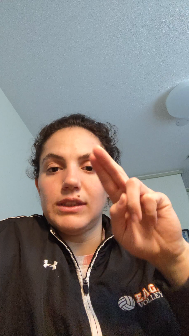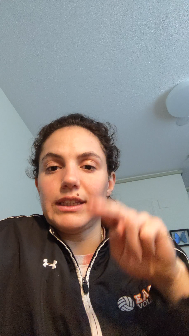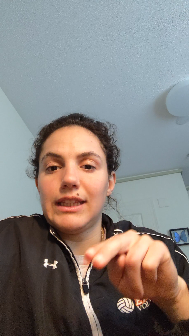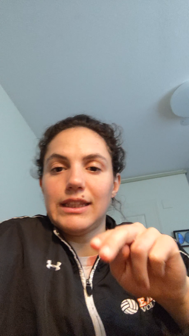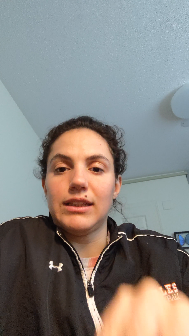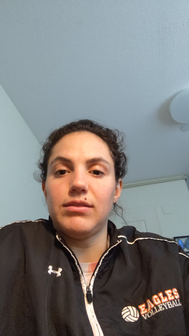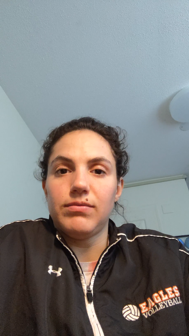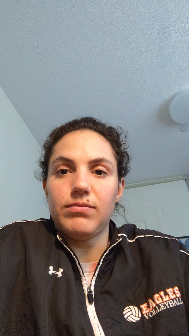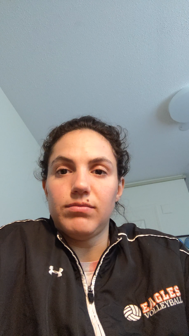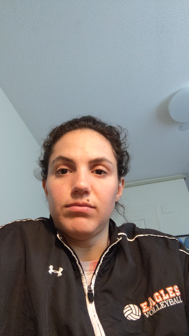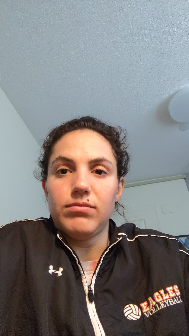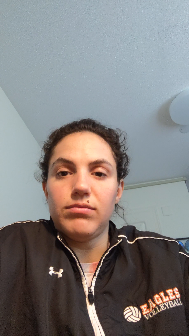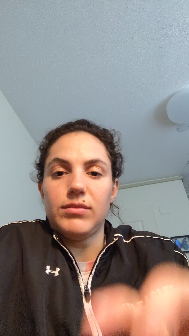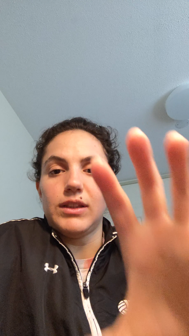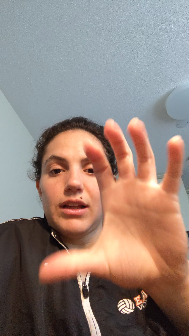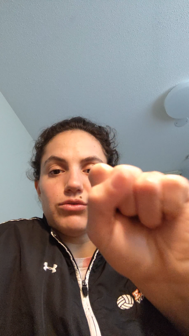catch